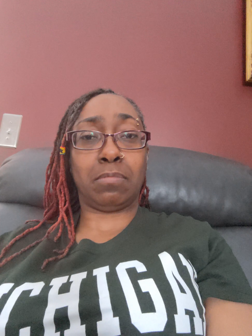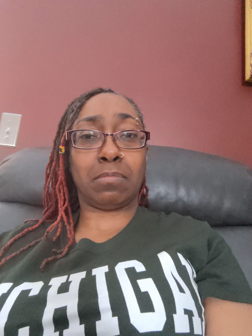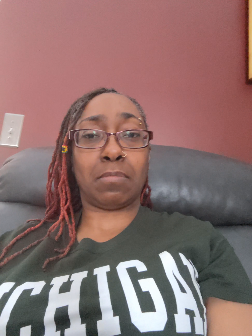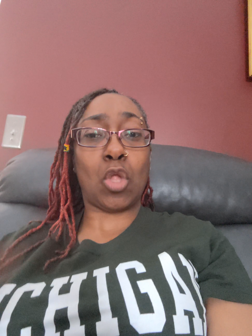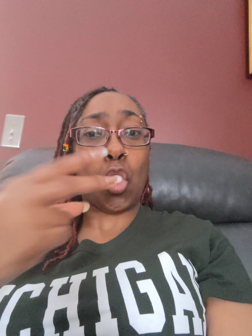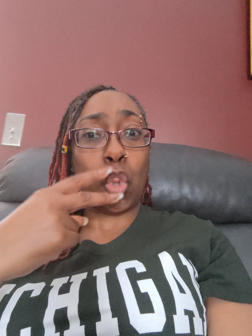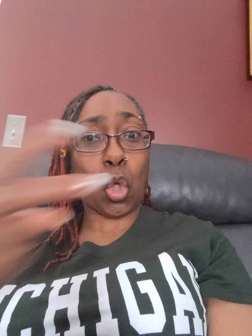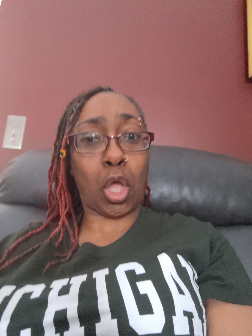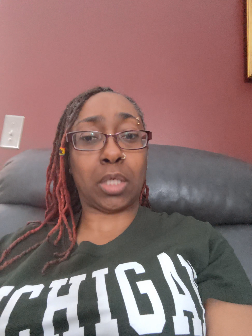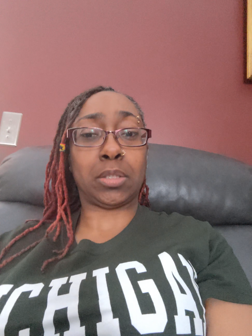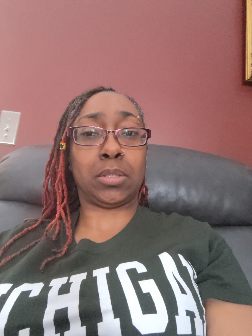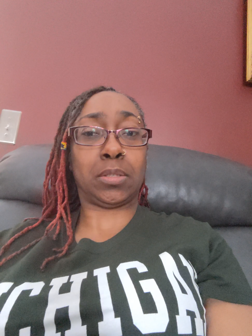look